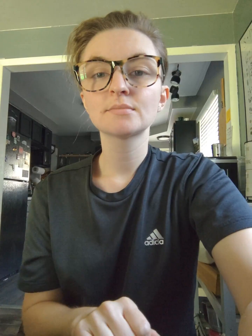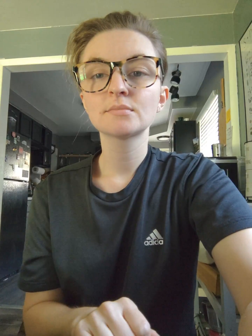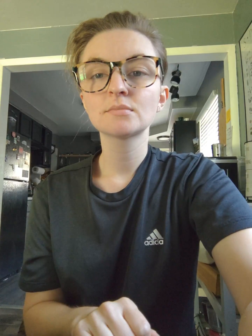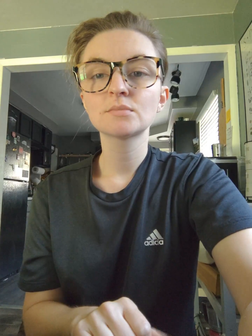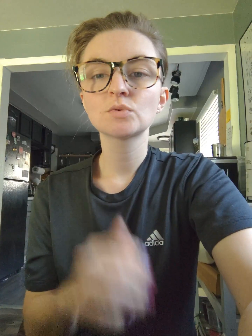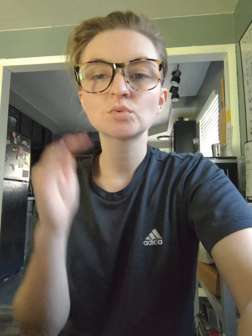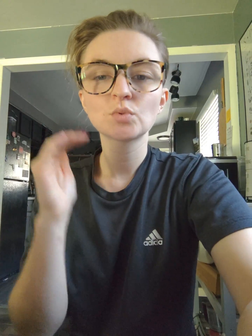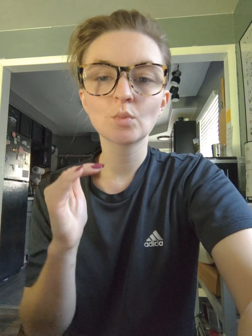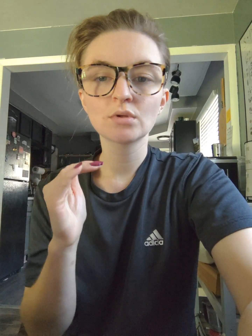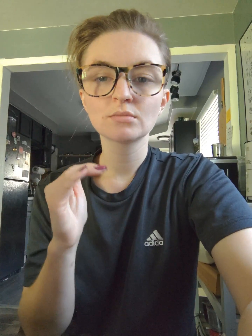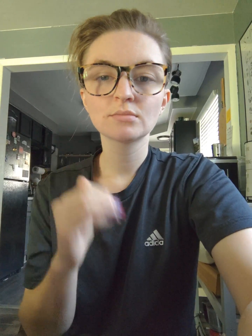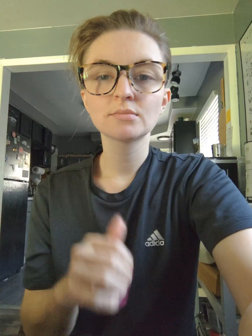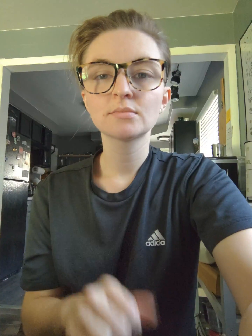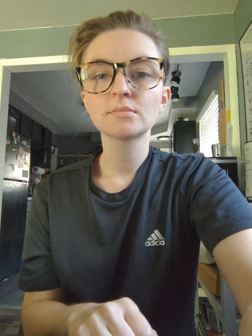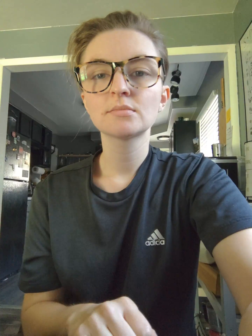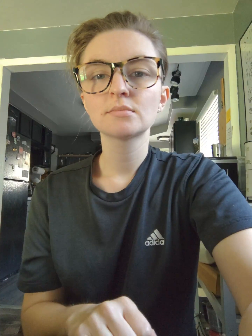short